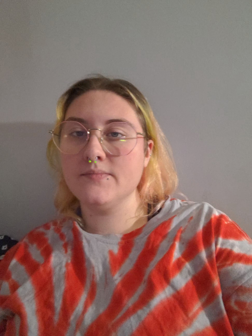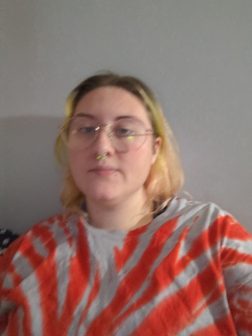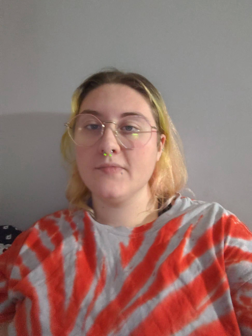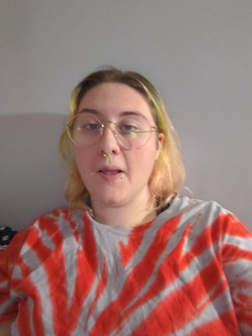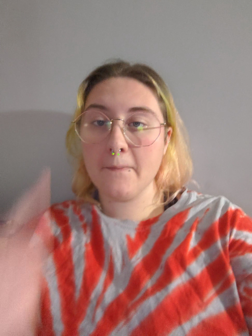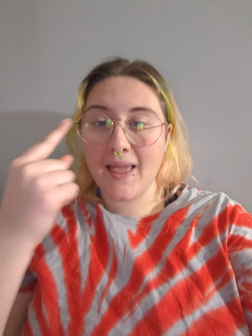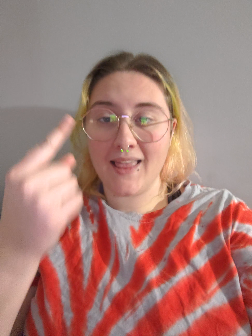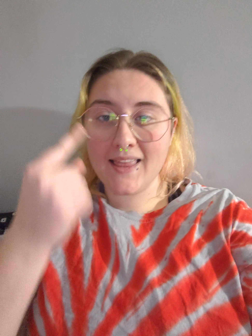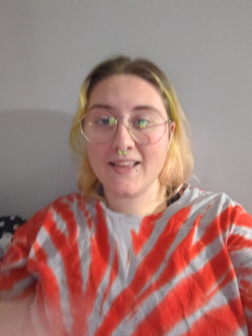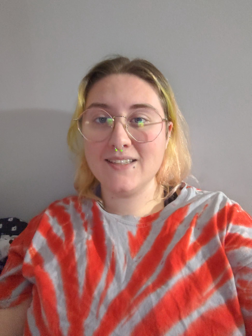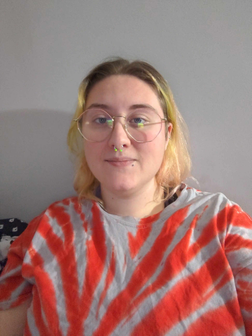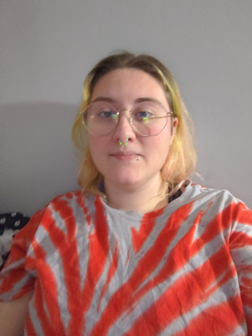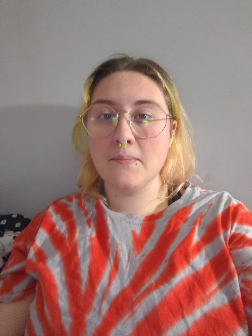penny